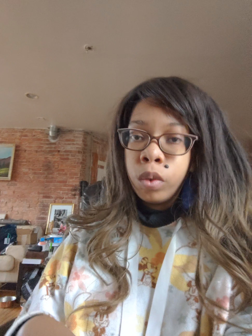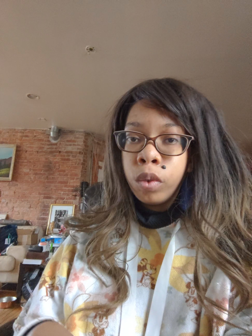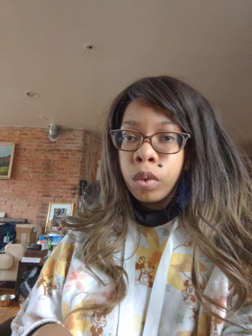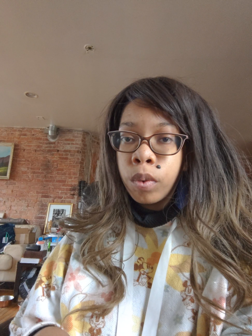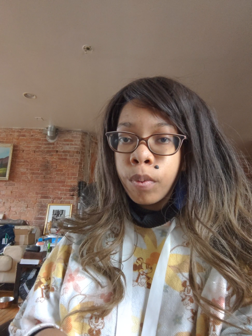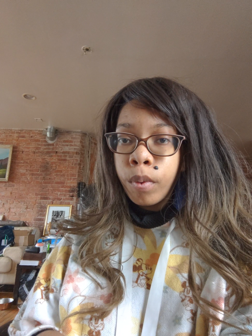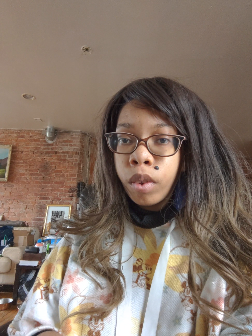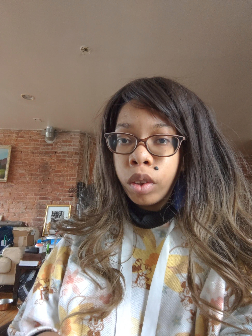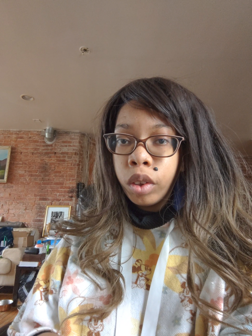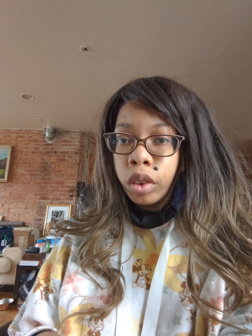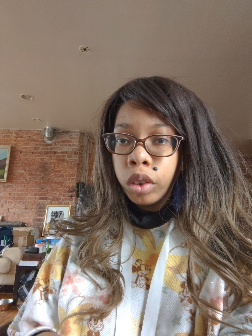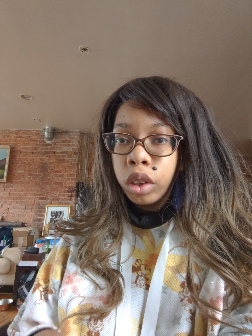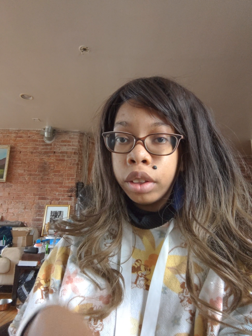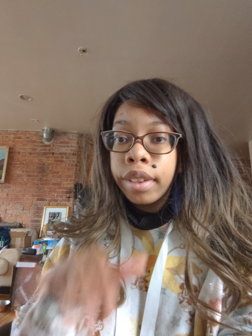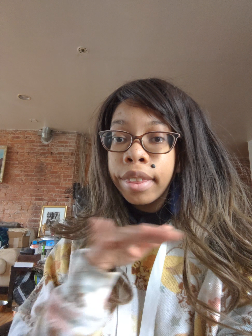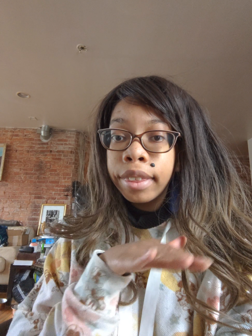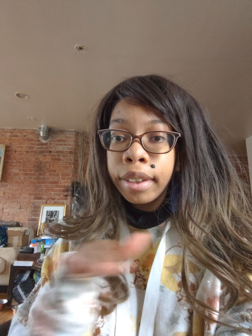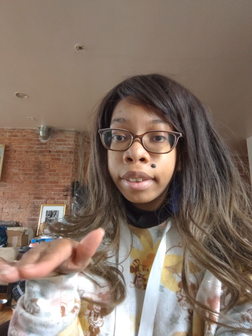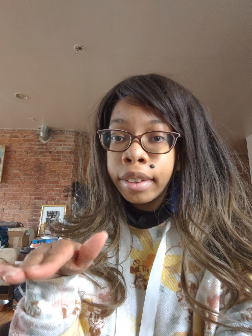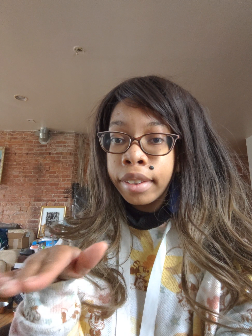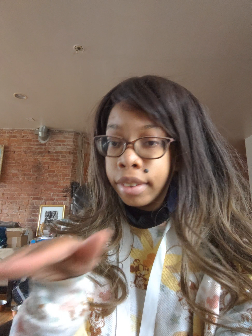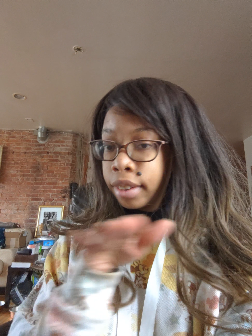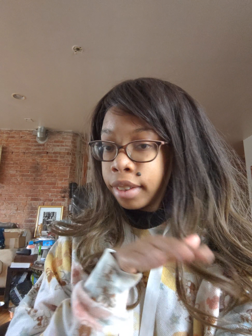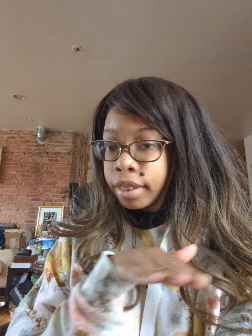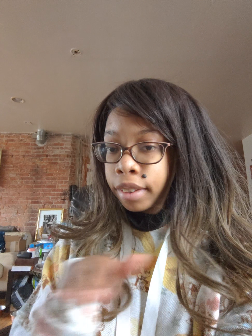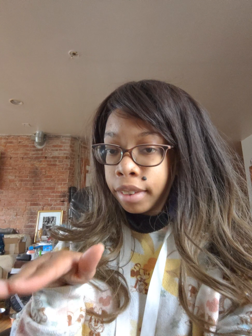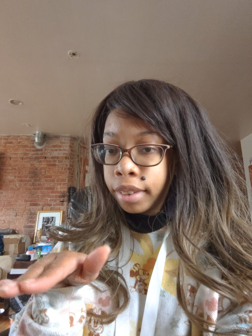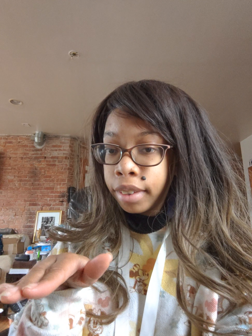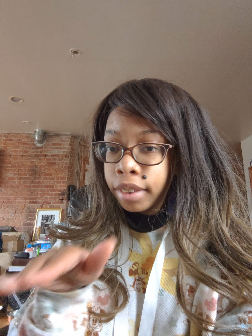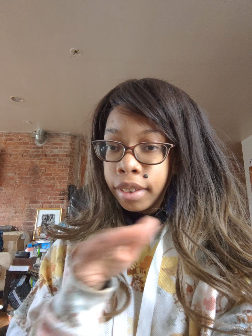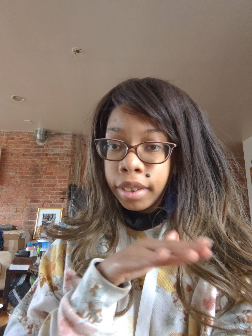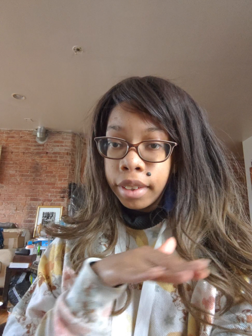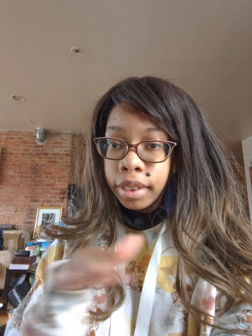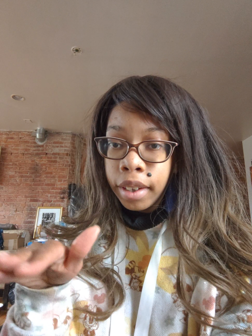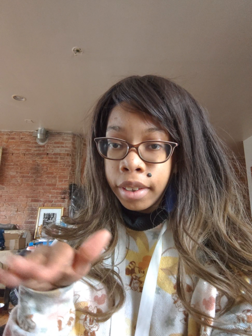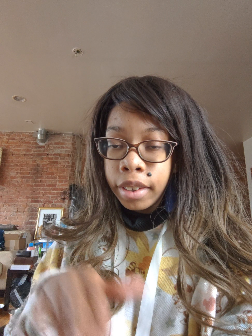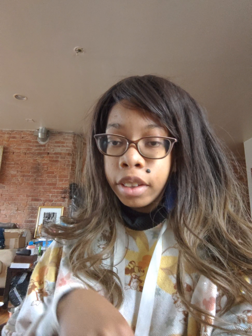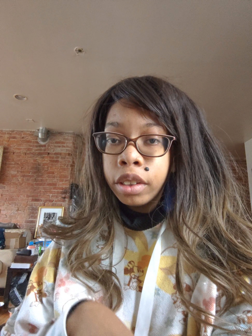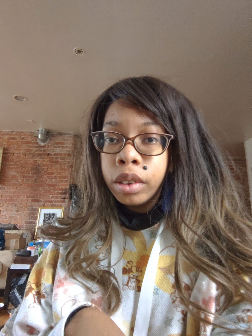clean